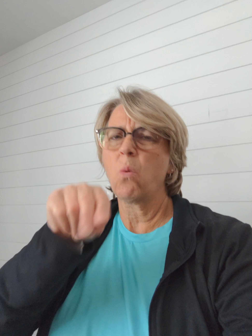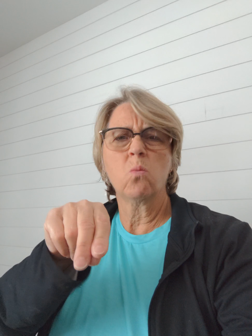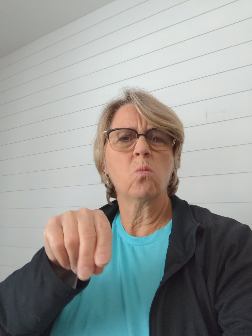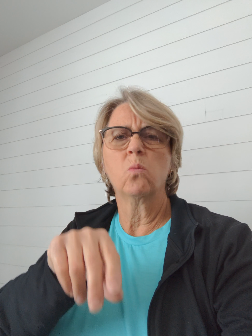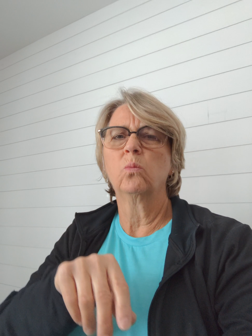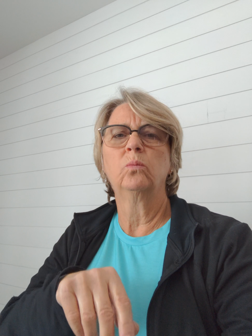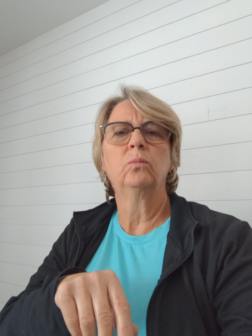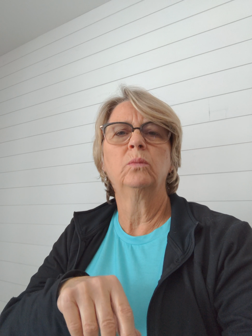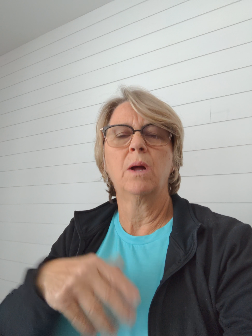no